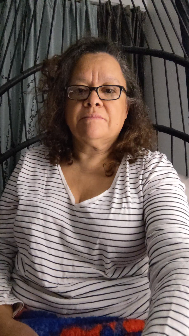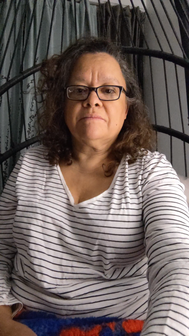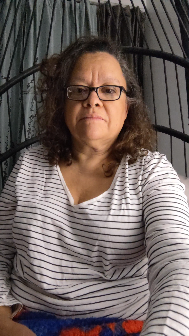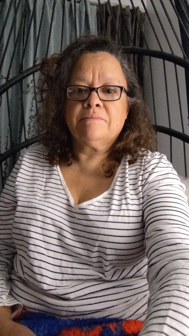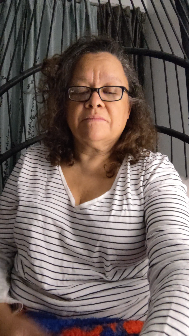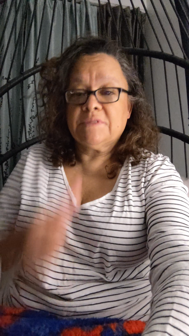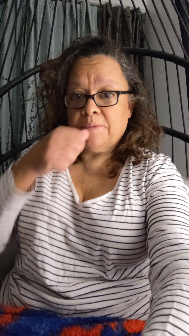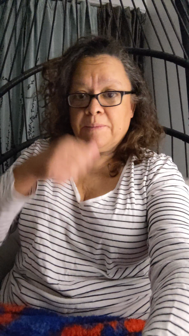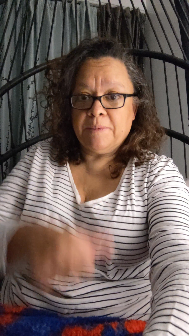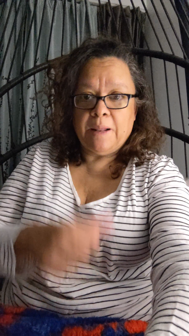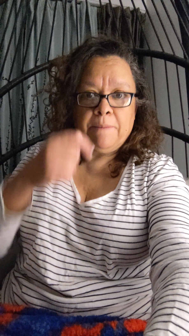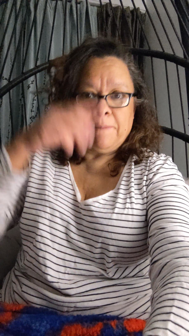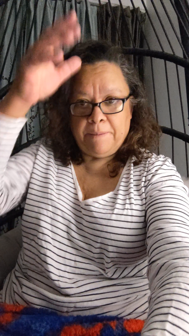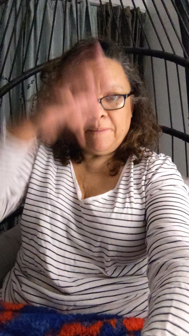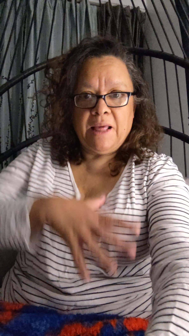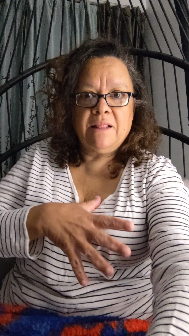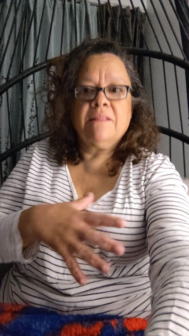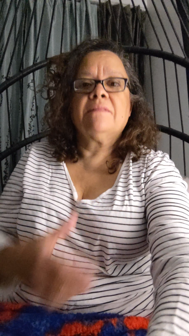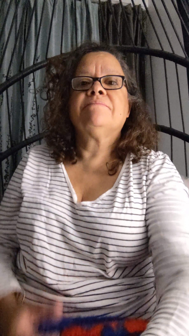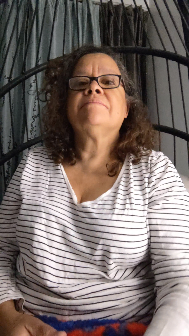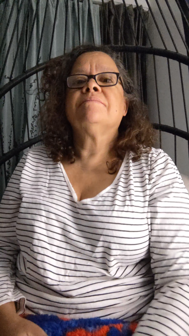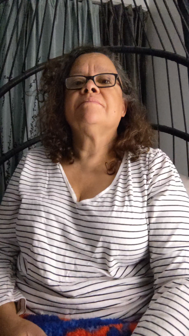mailman